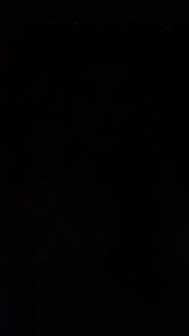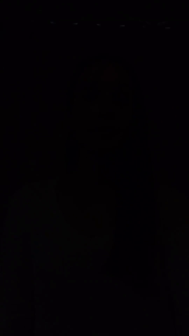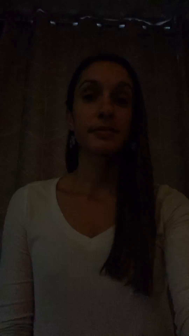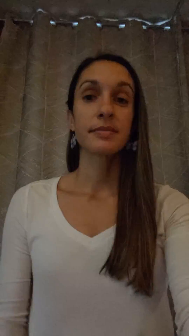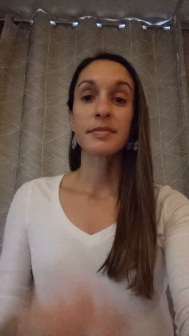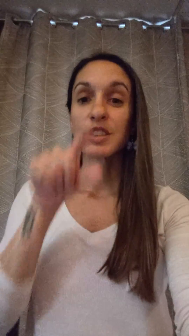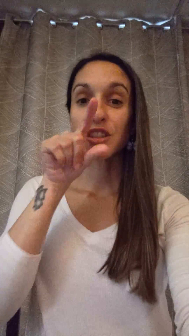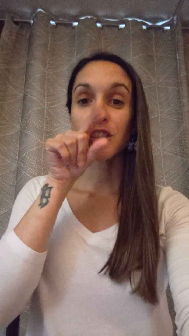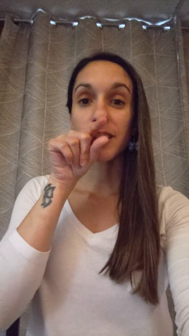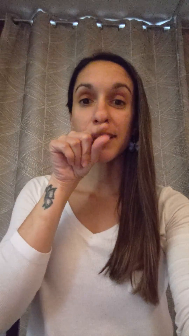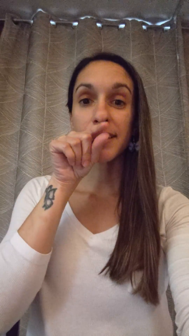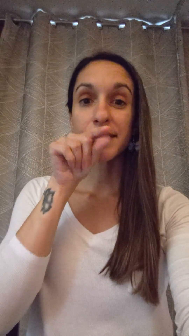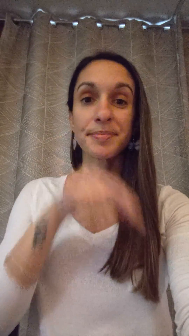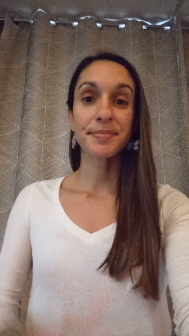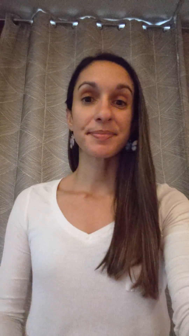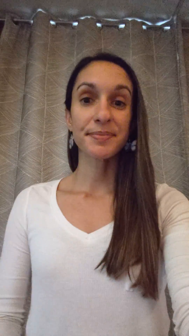chicken